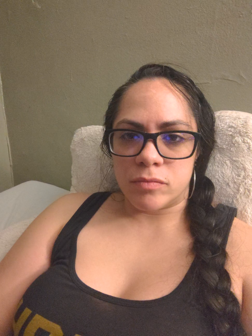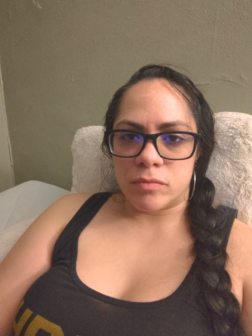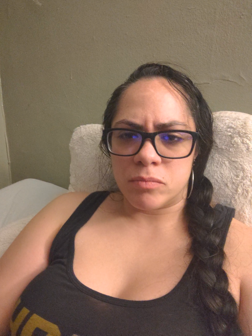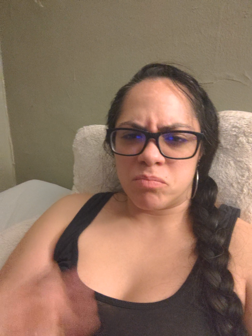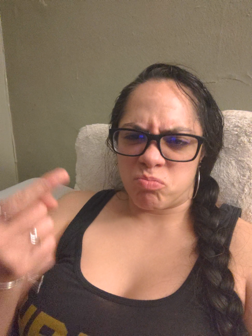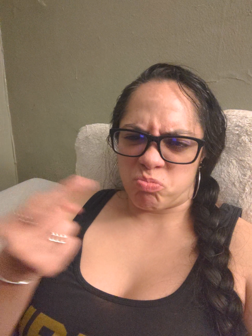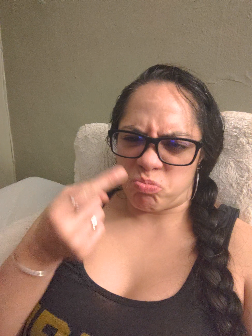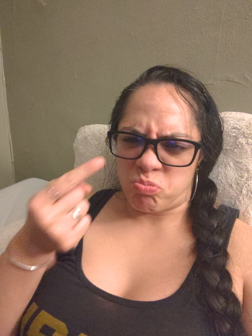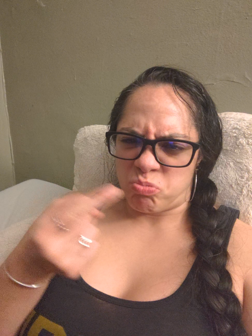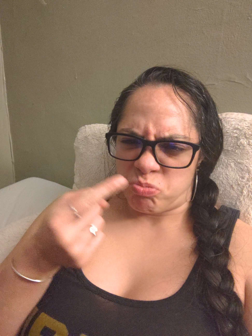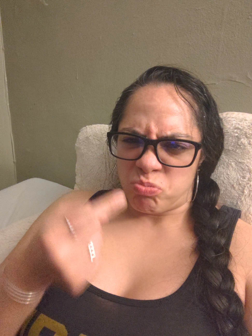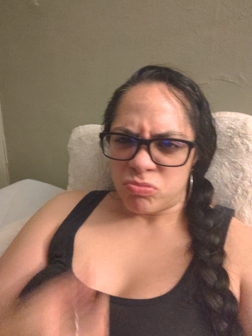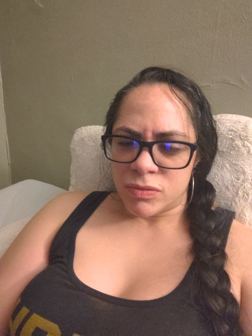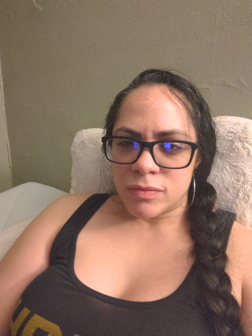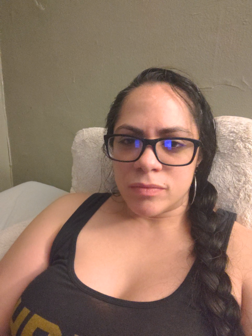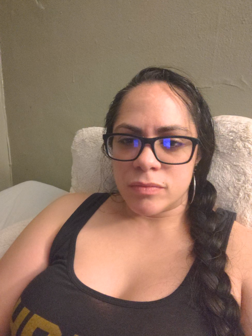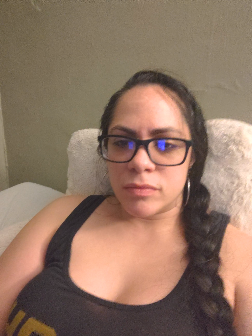owie